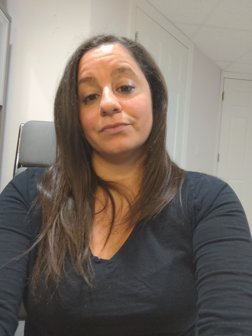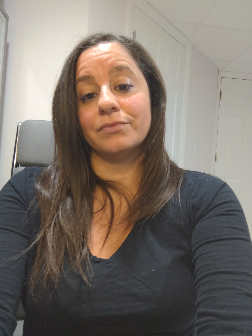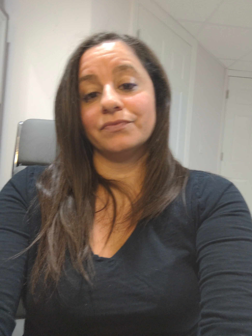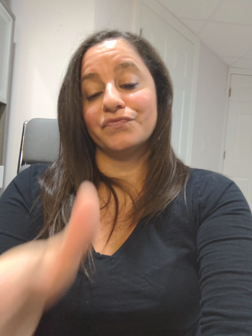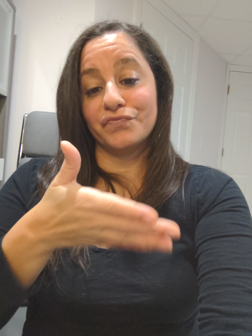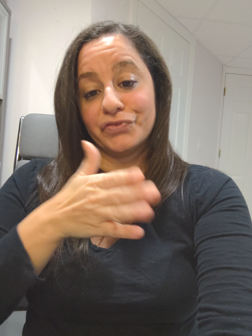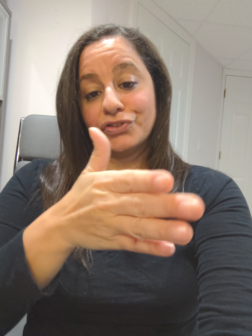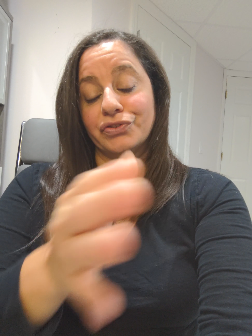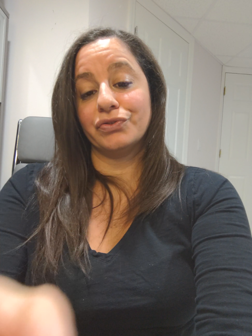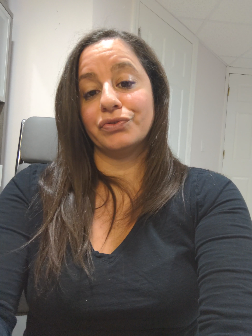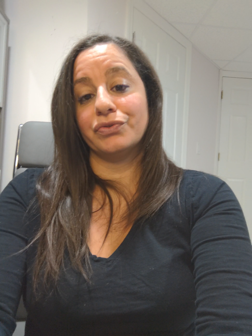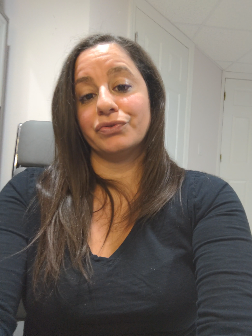fish